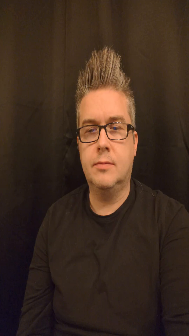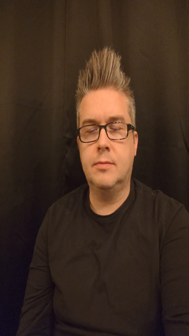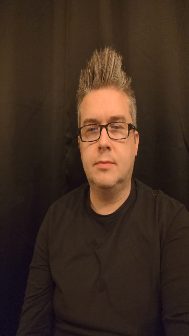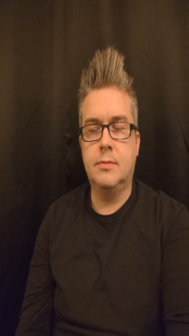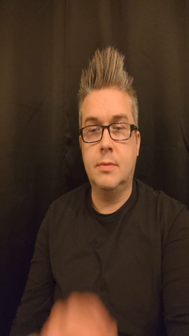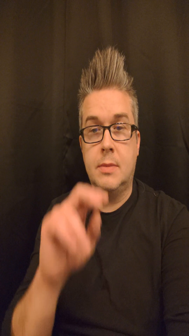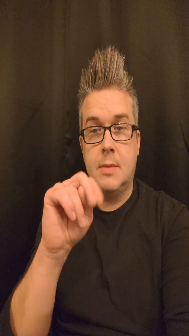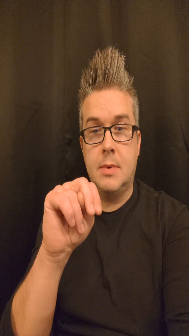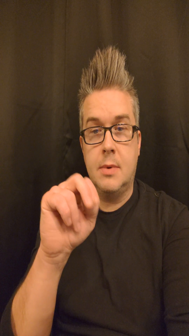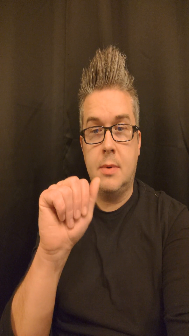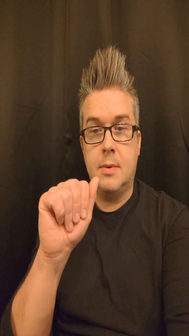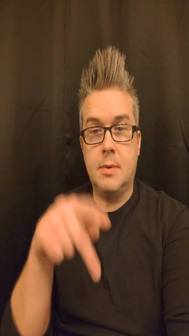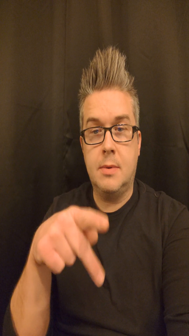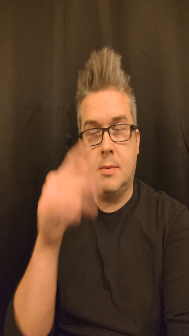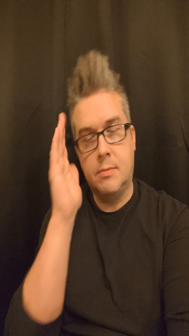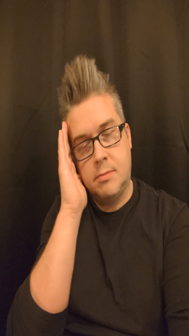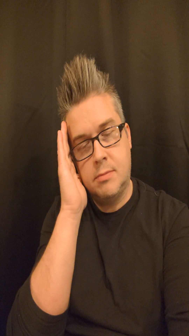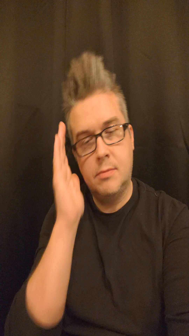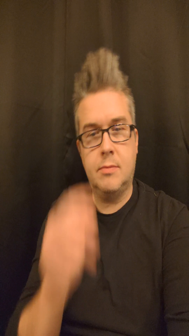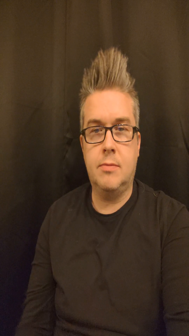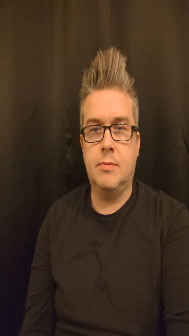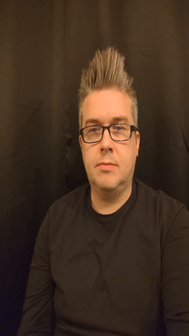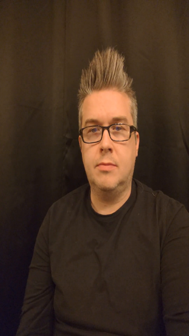nap